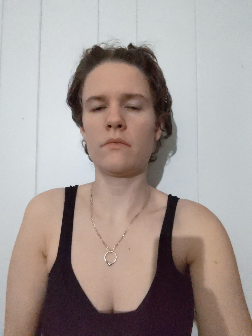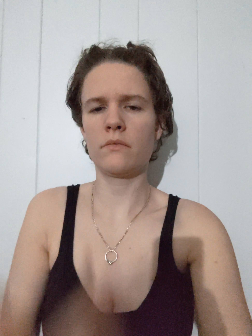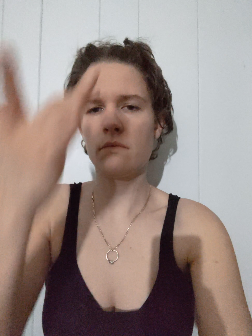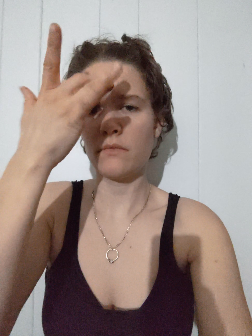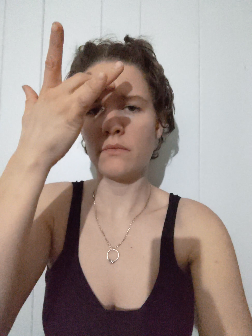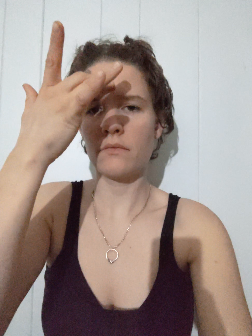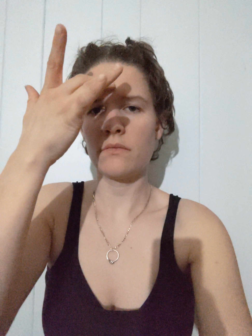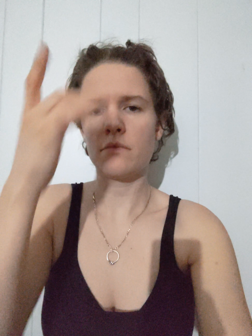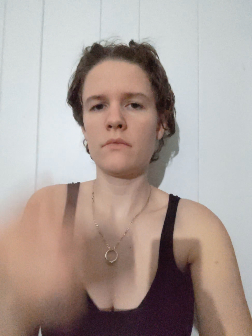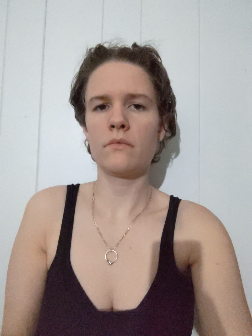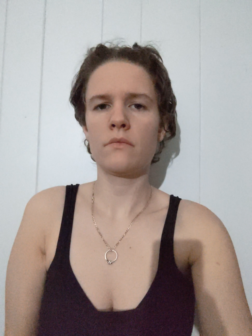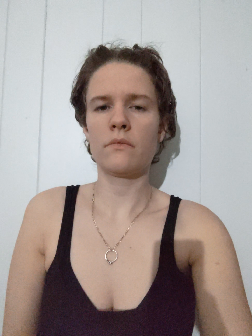sick